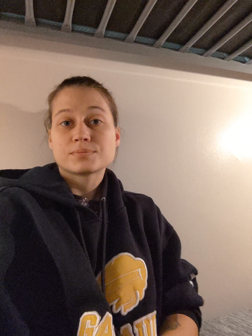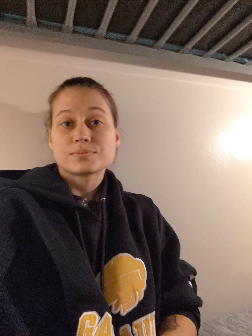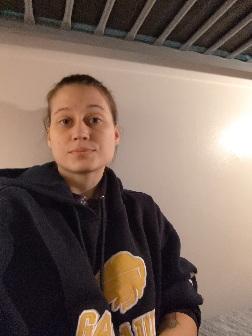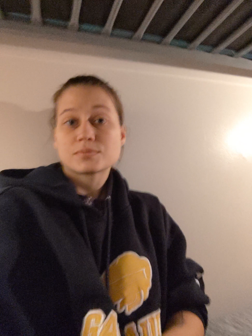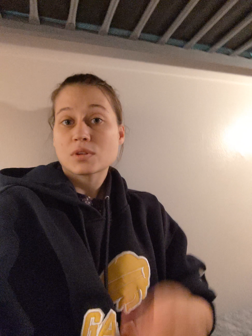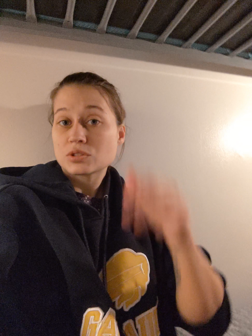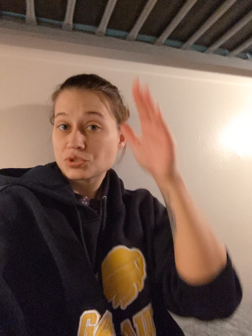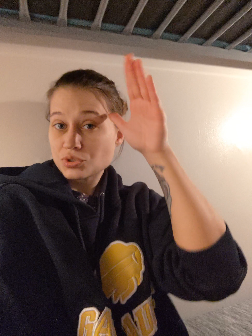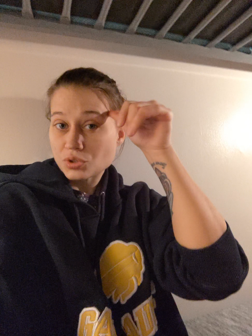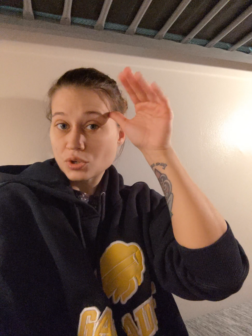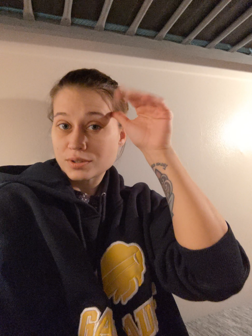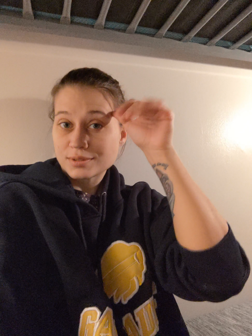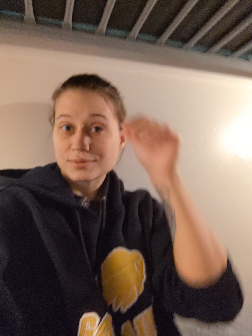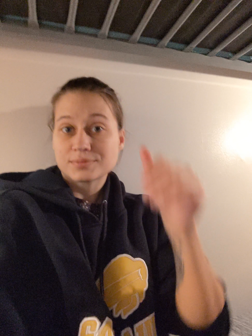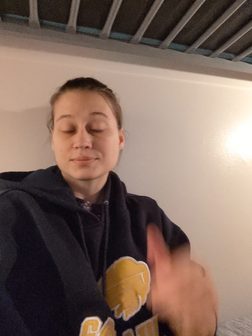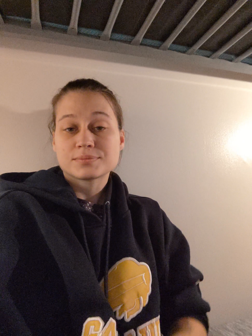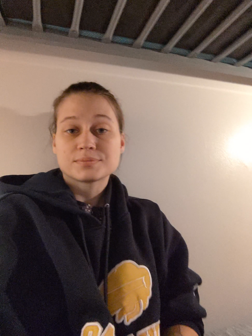donkey